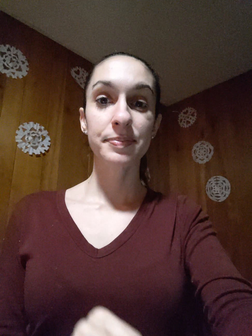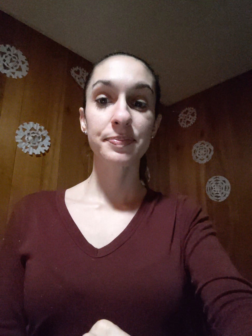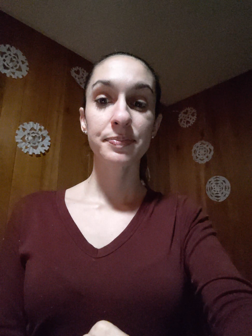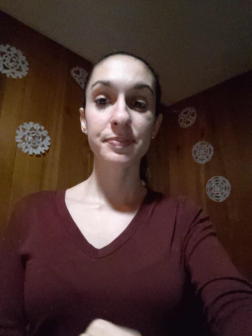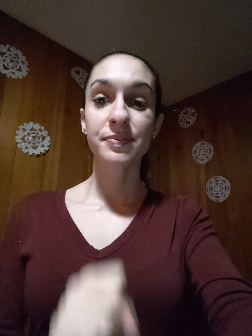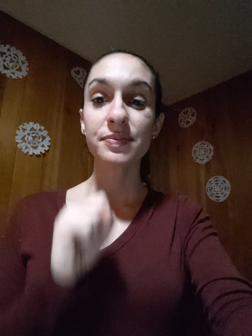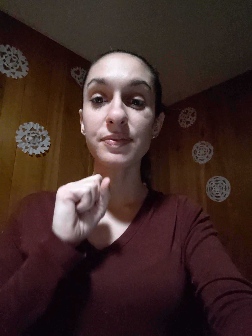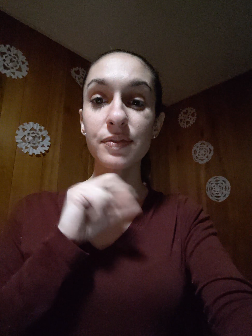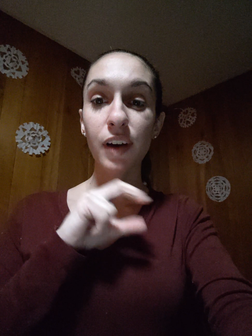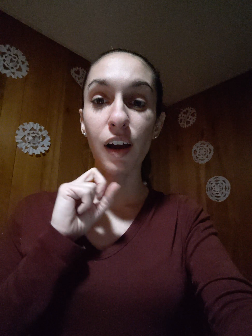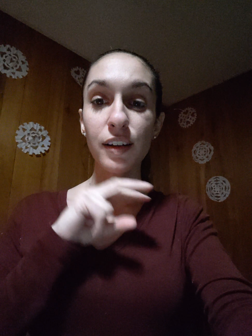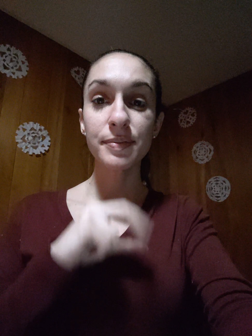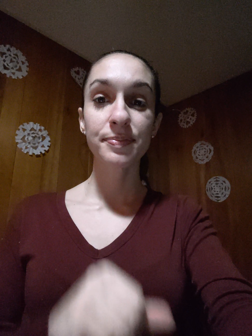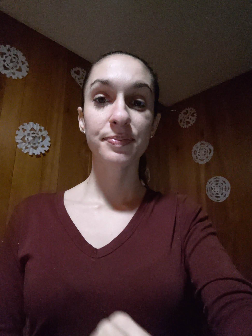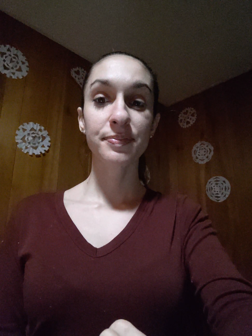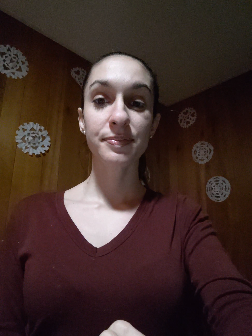frog